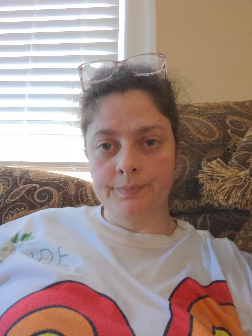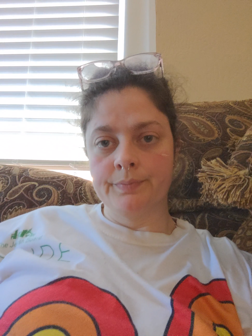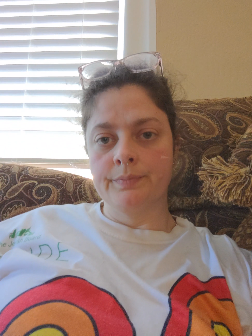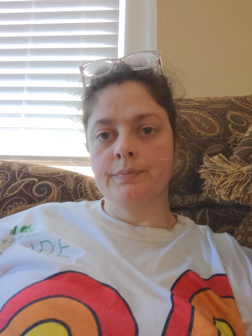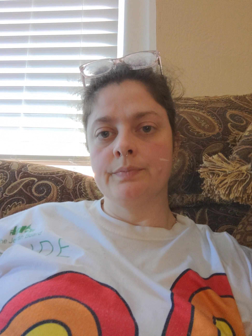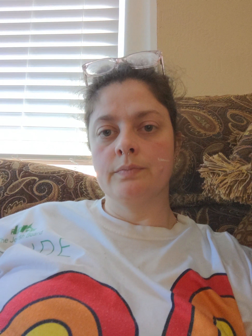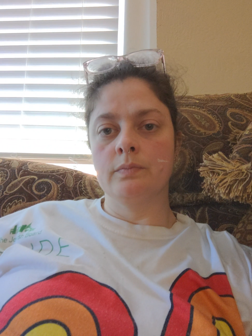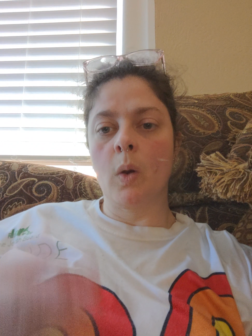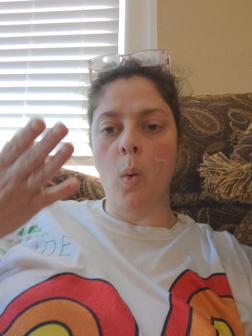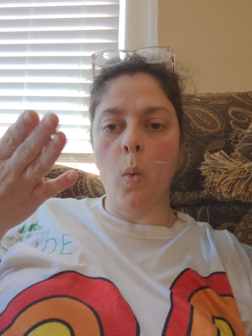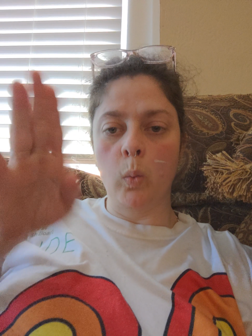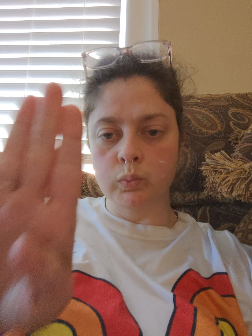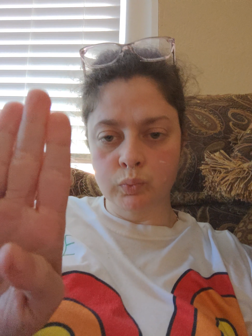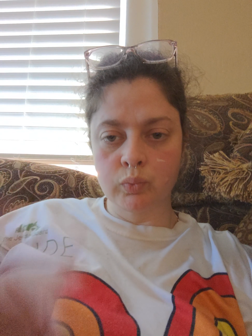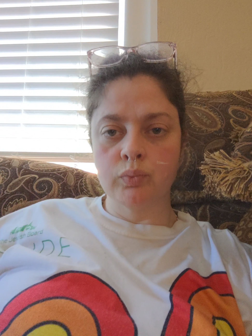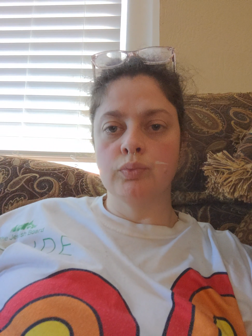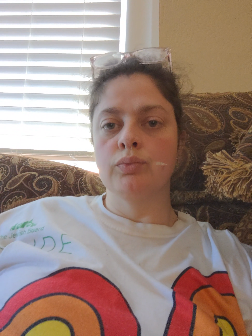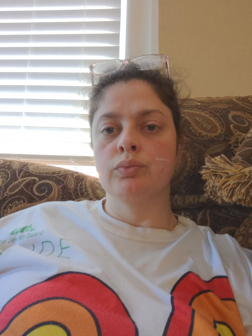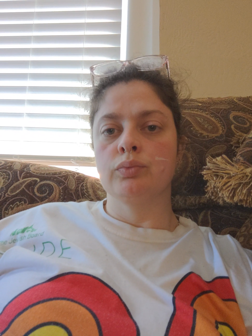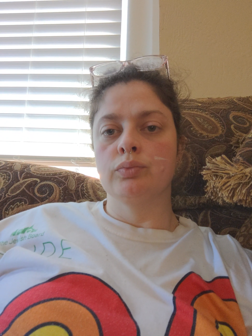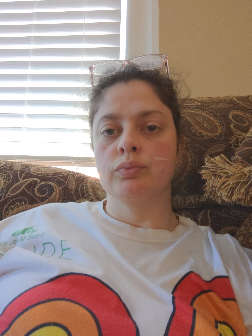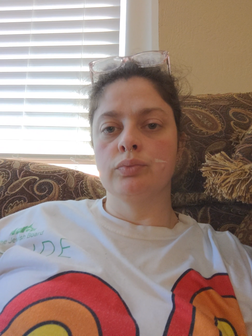close